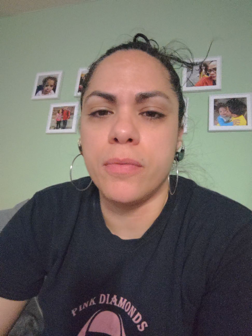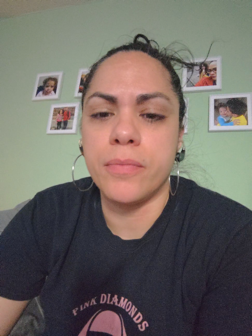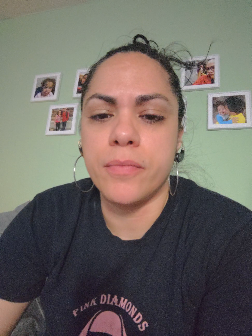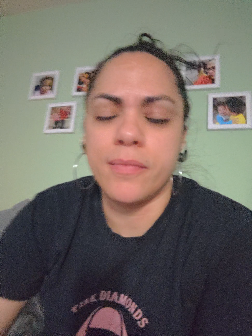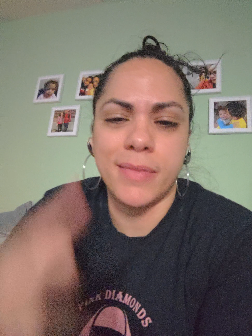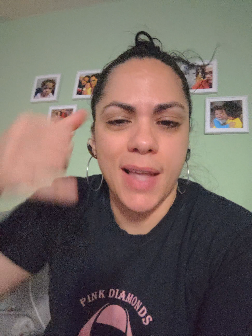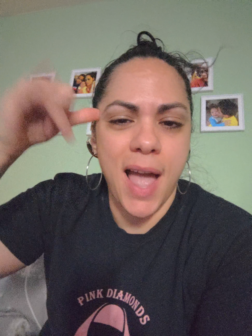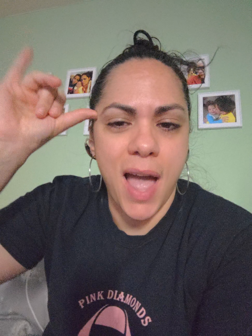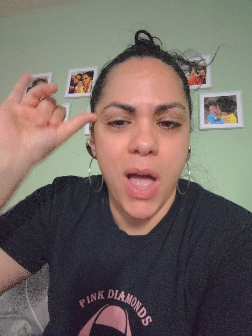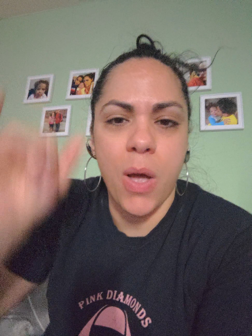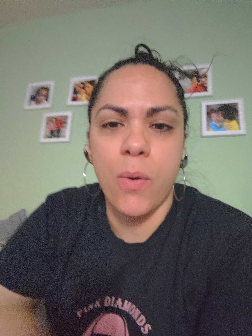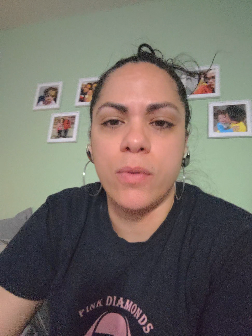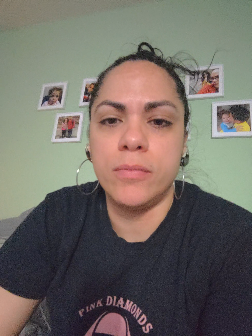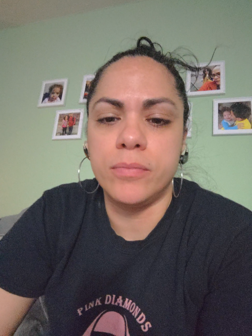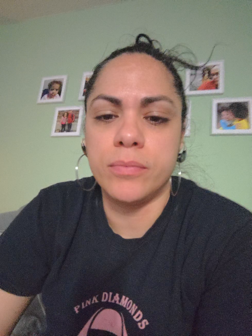cow